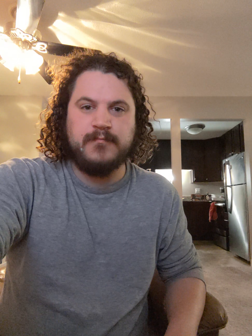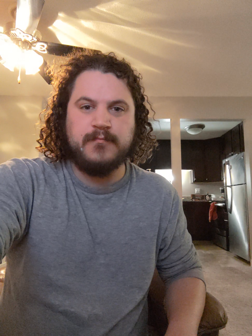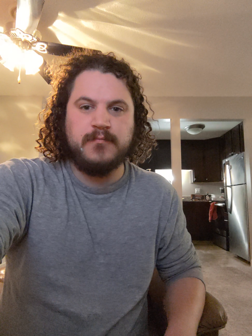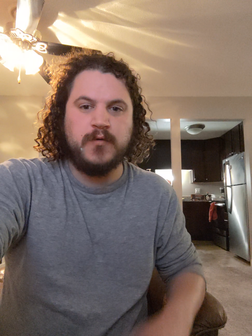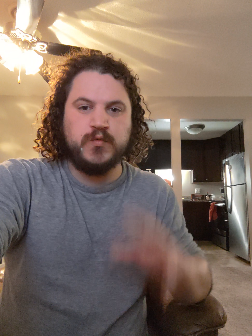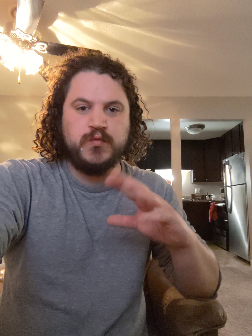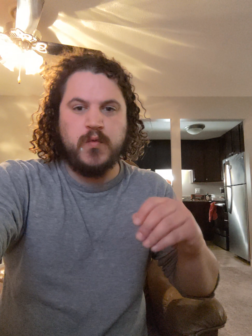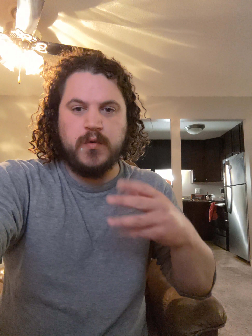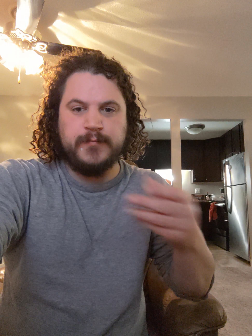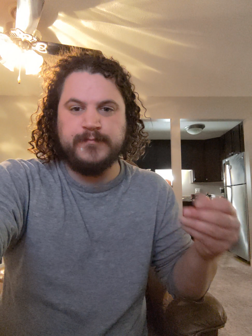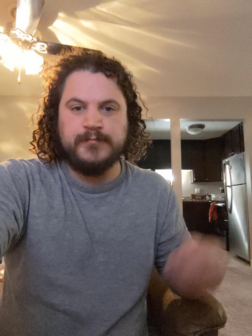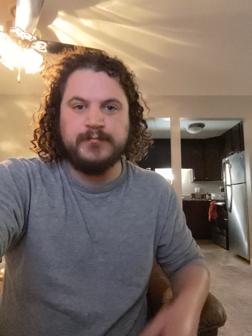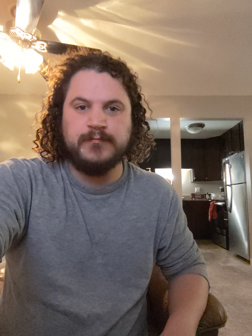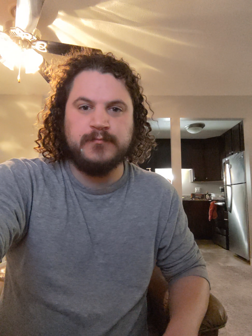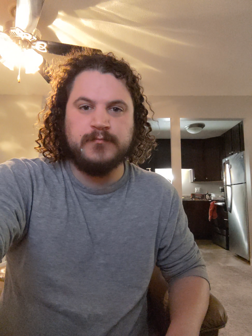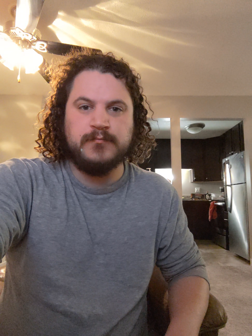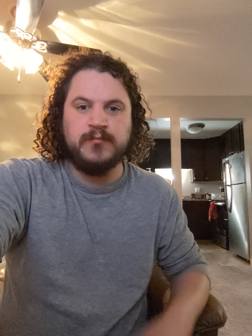story